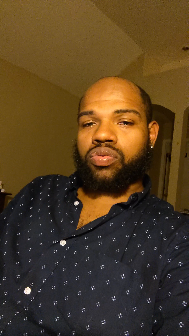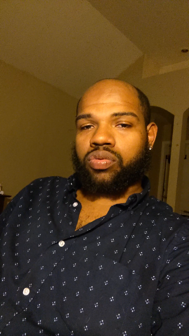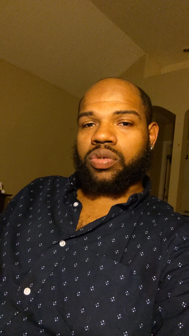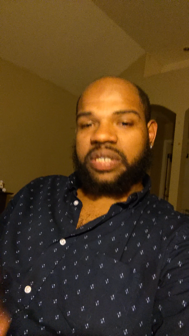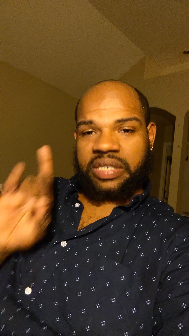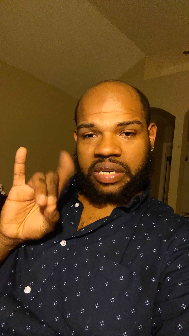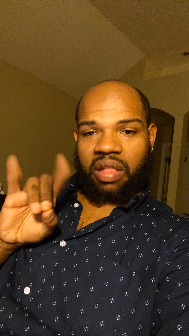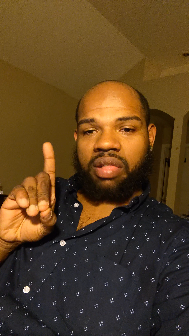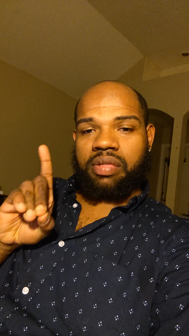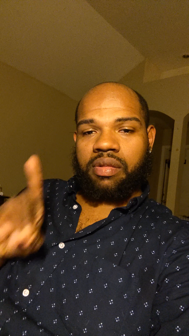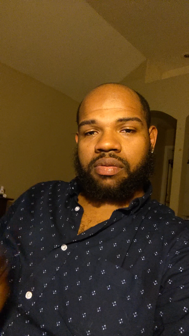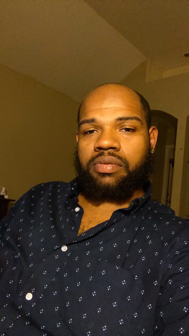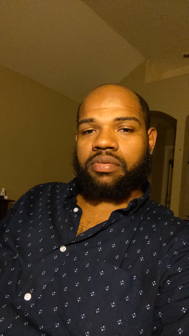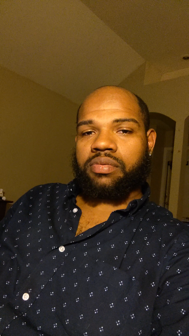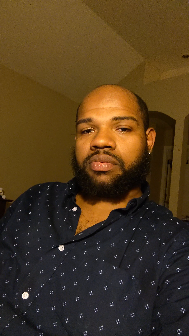did